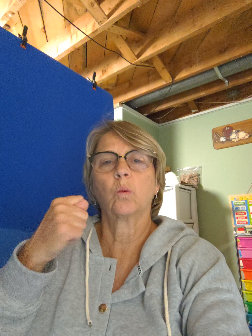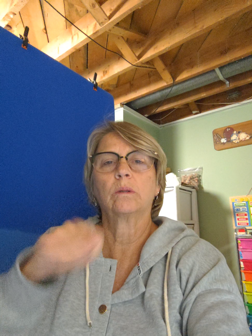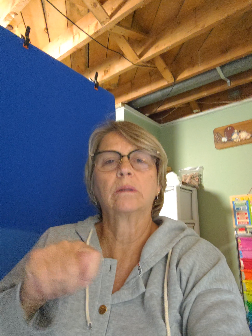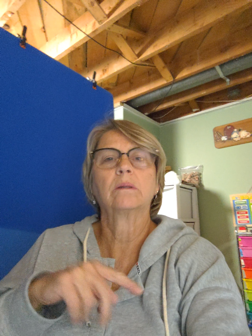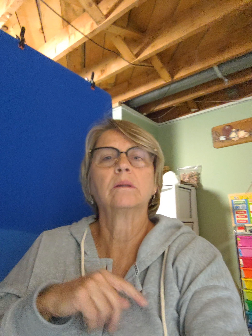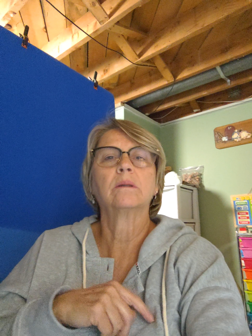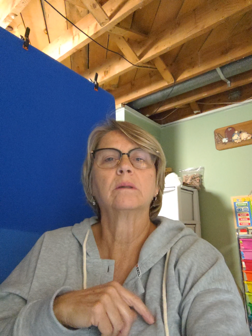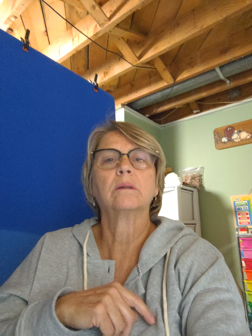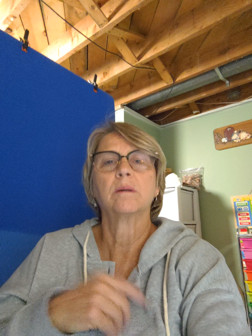toy